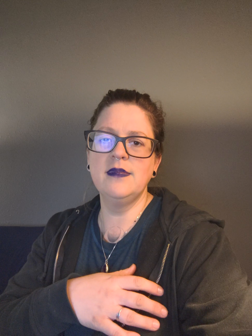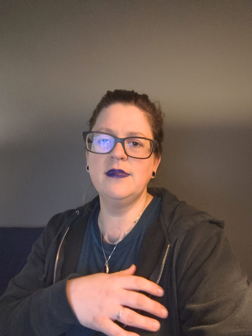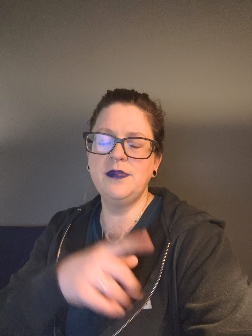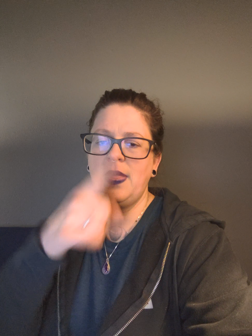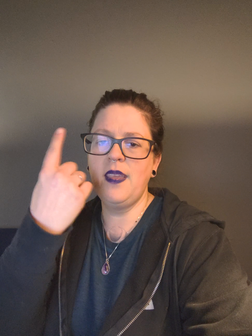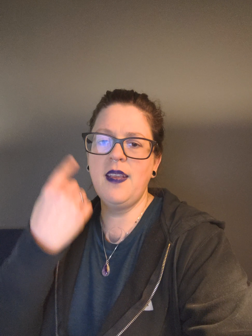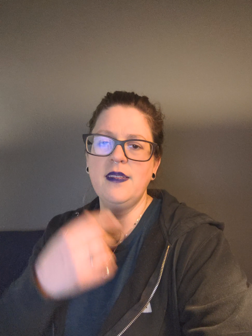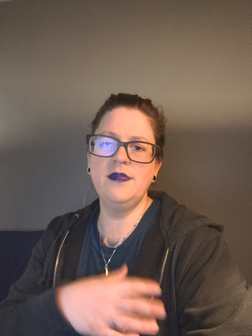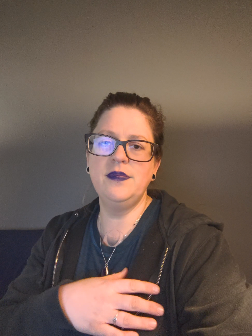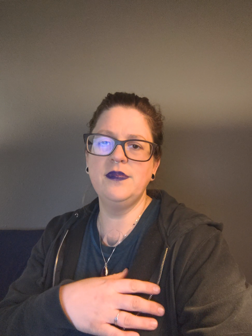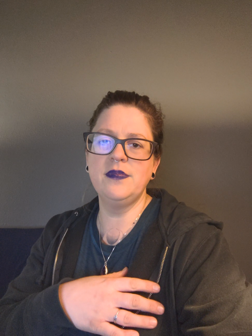black